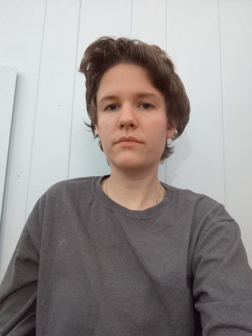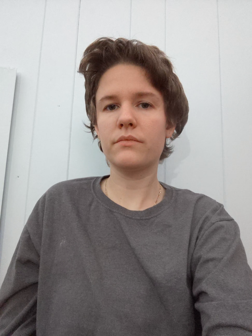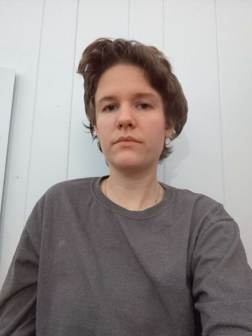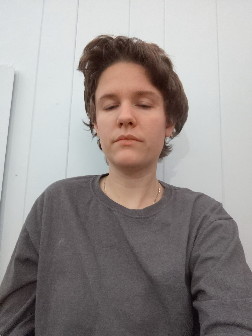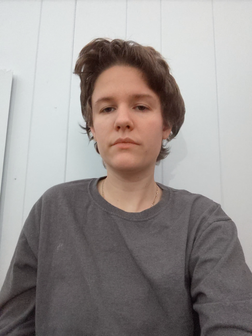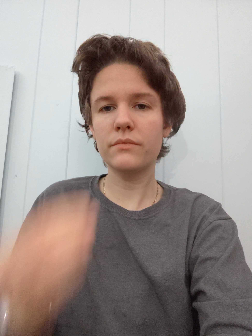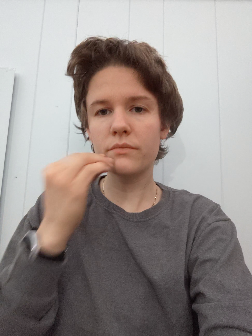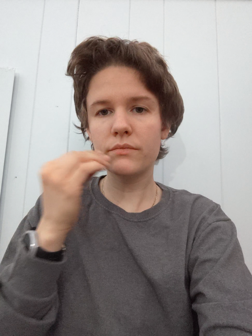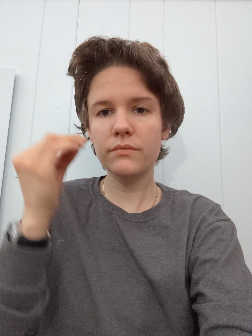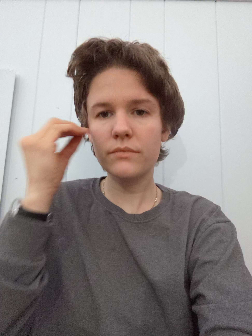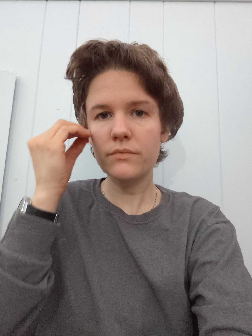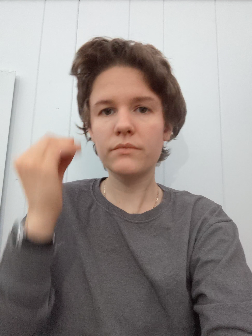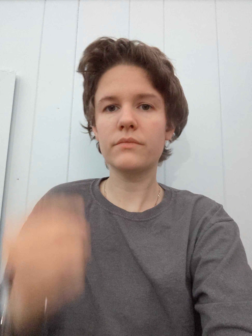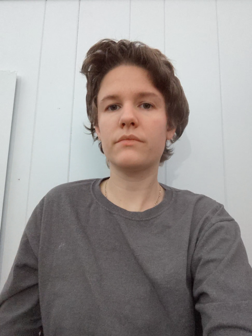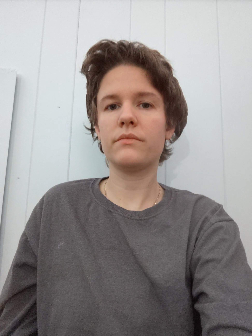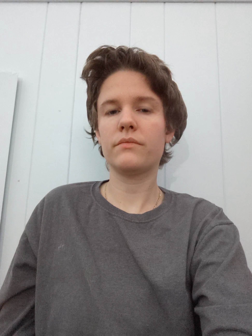home